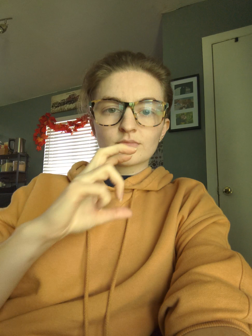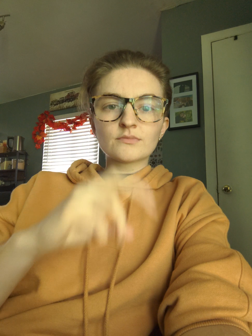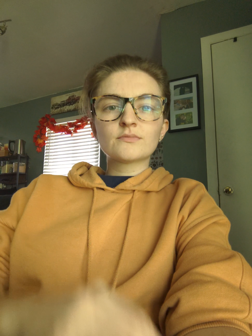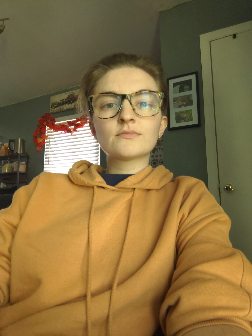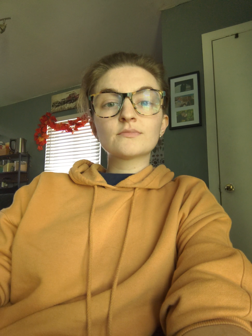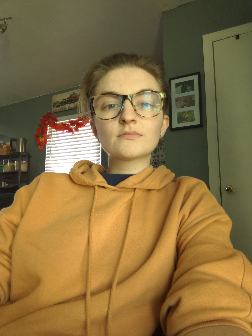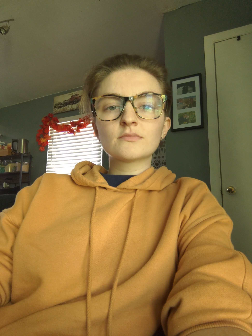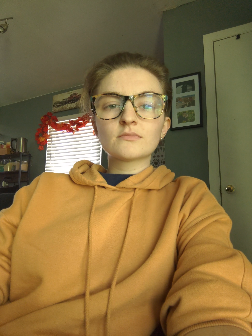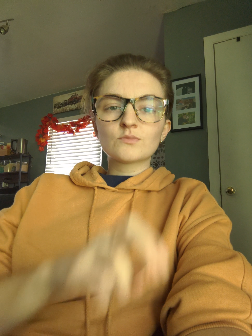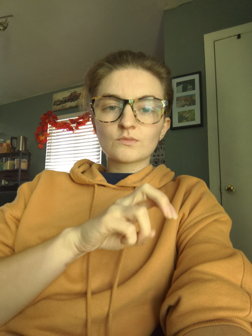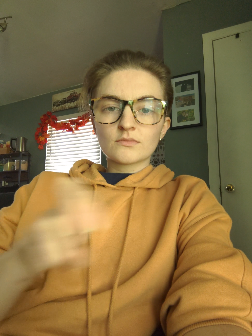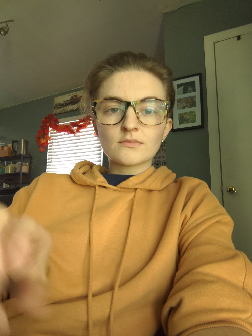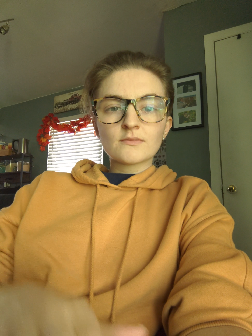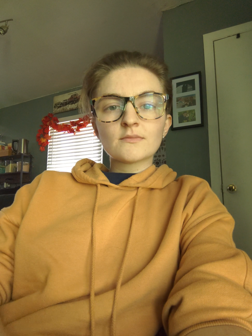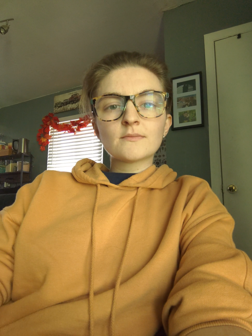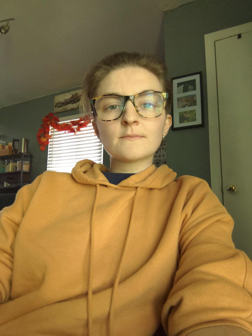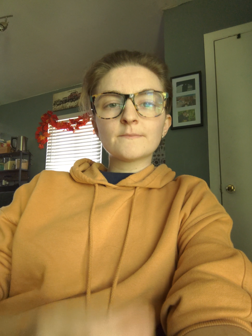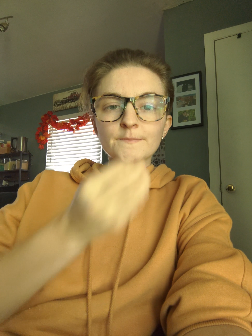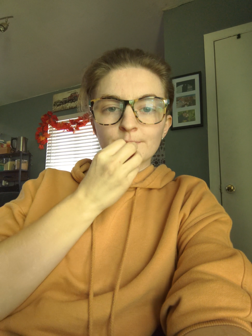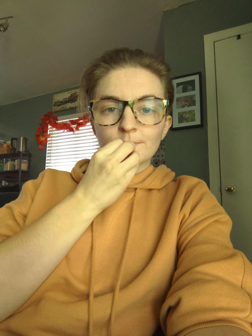porch